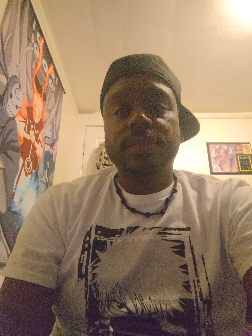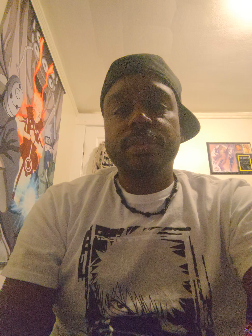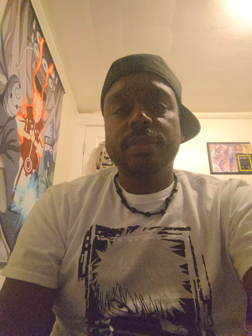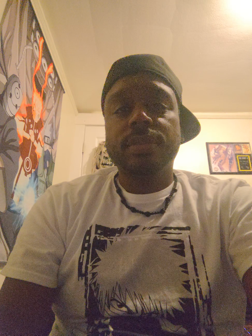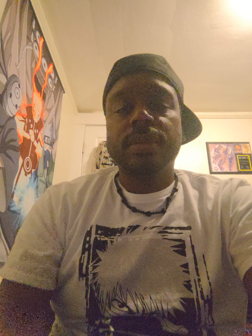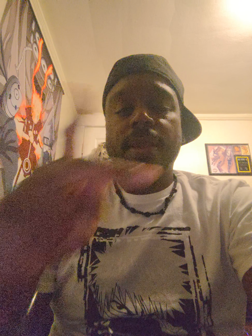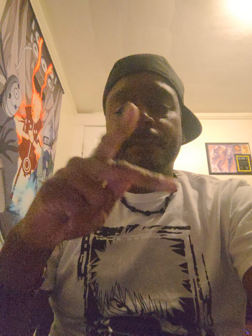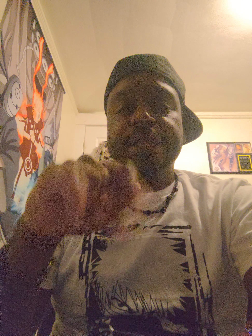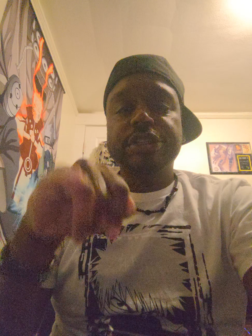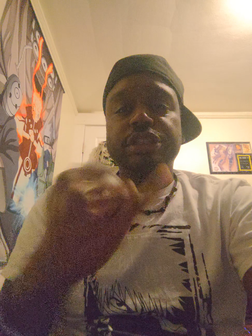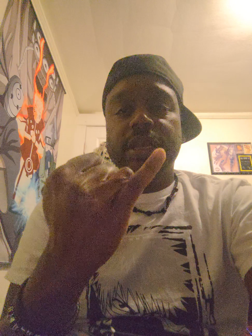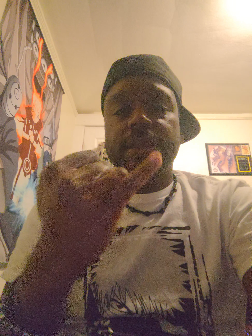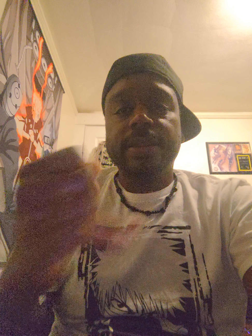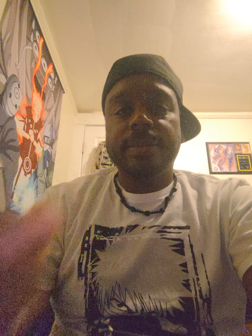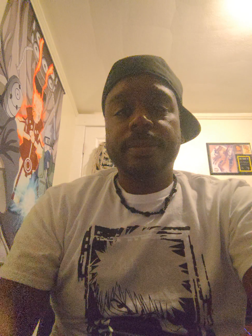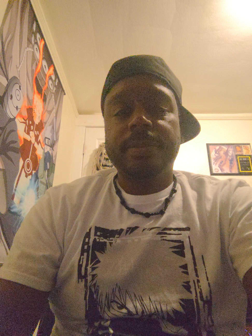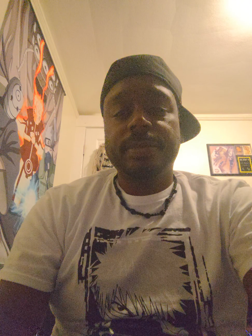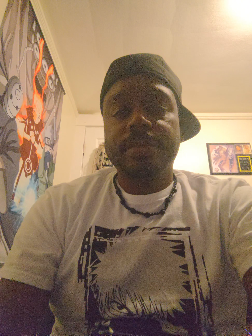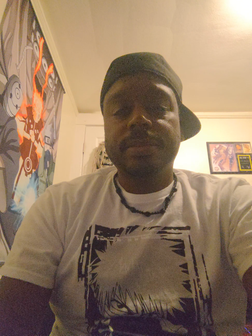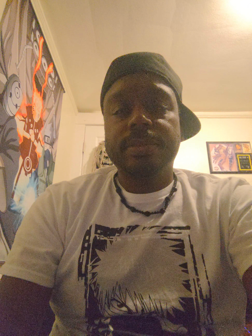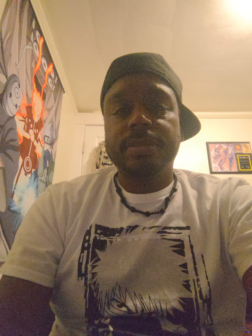pajamas